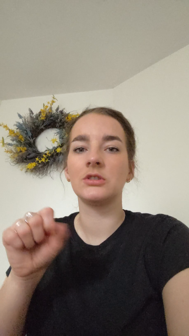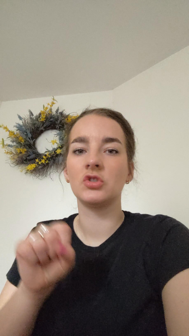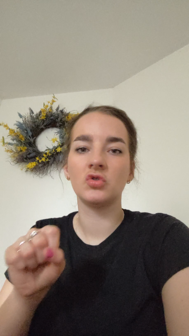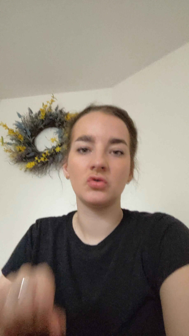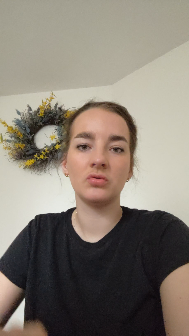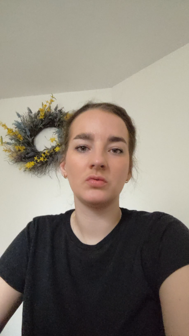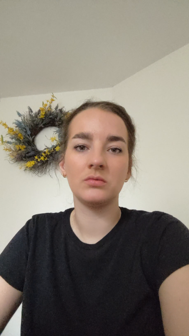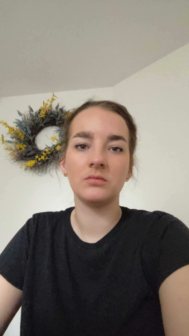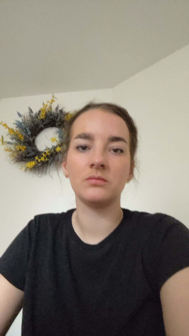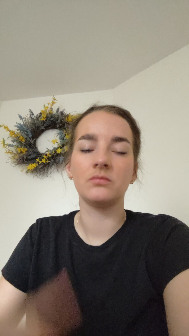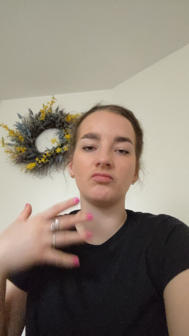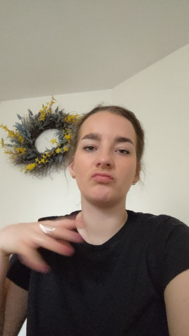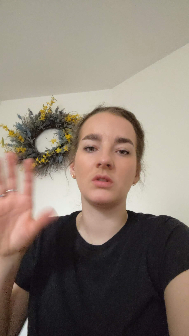dress